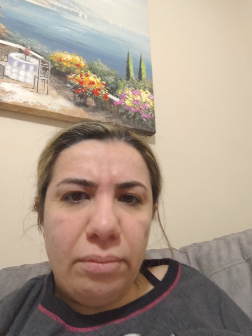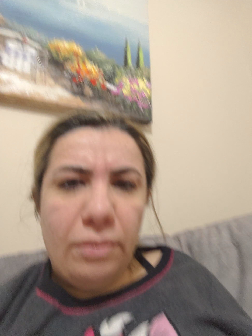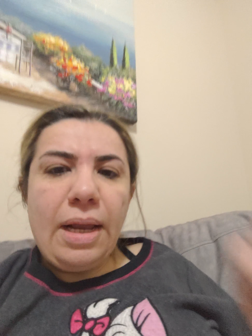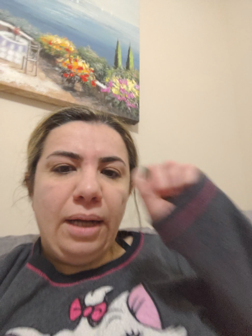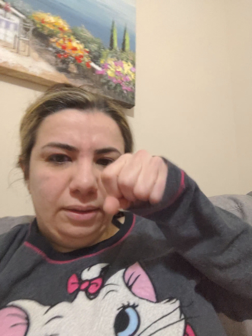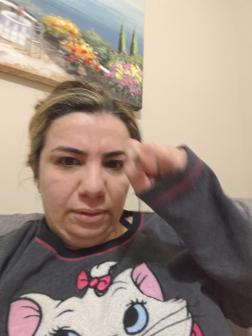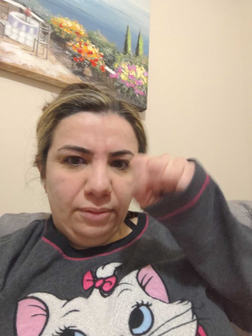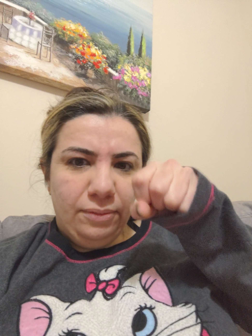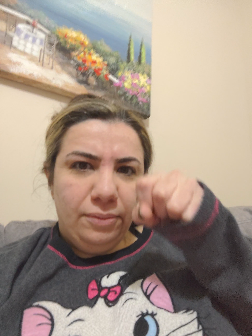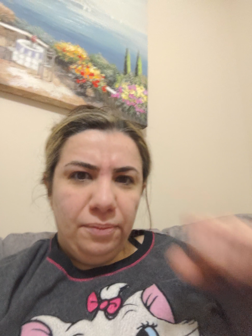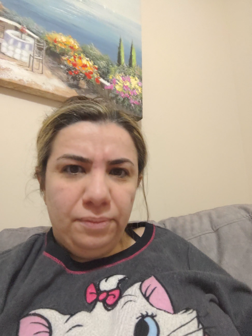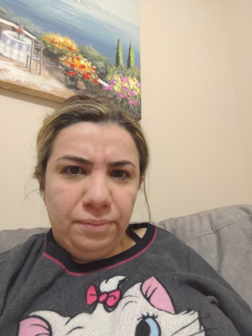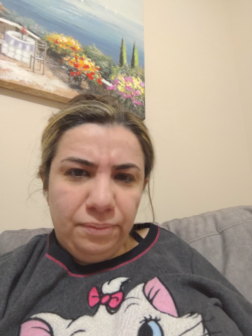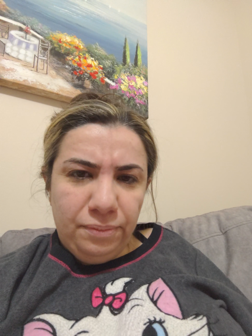yes